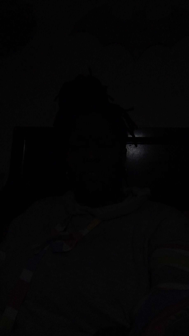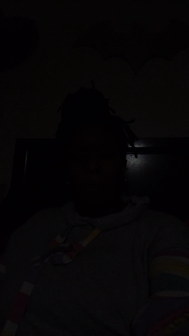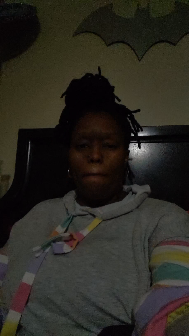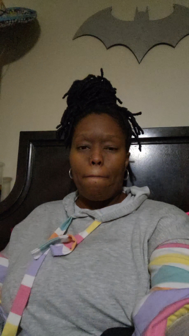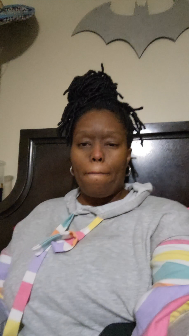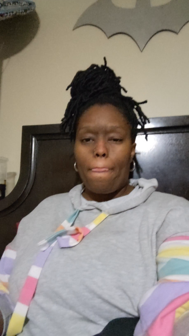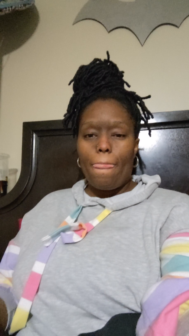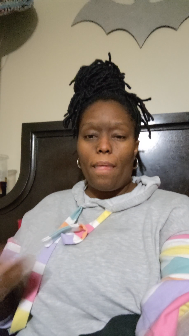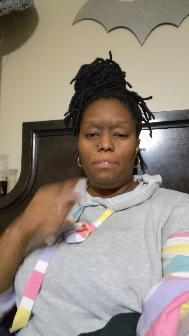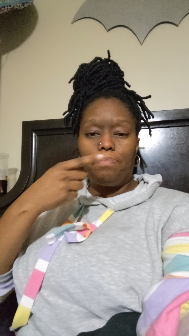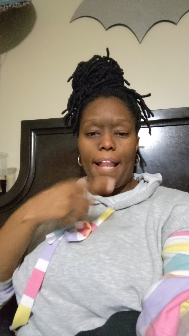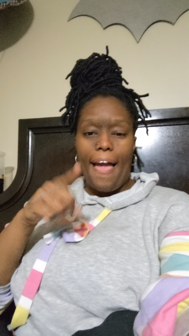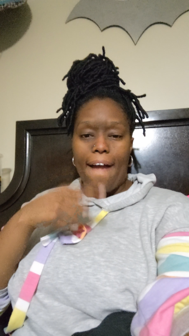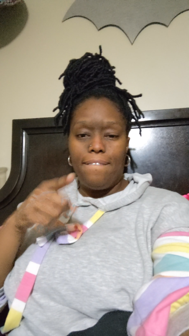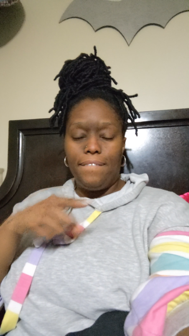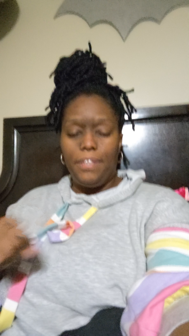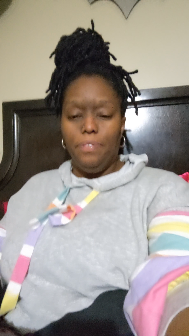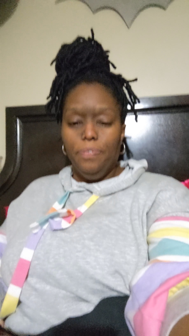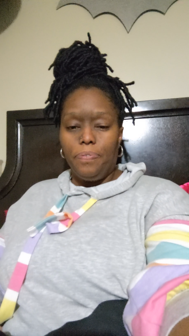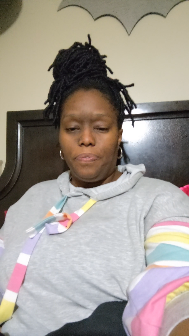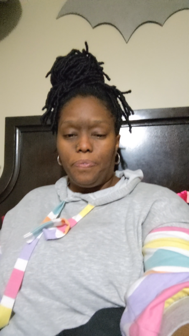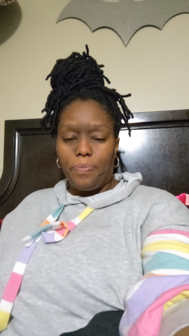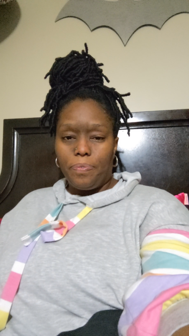knife